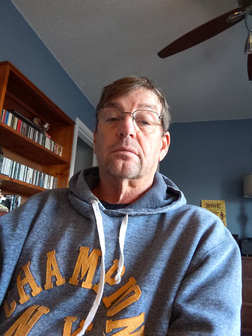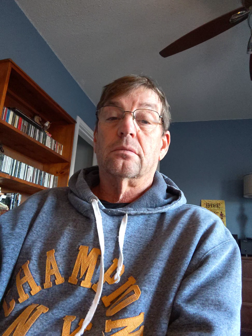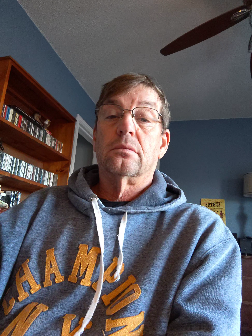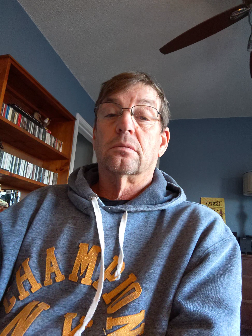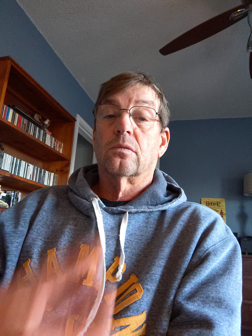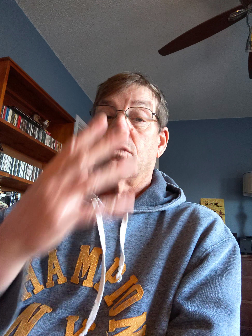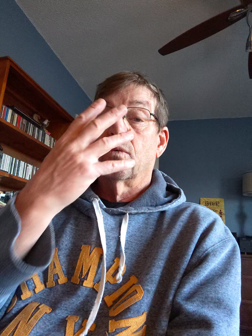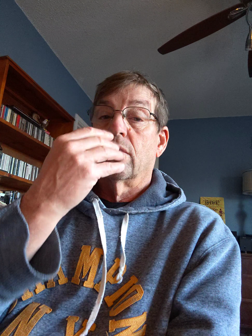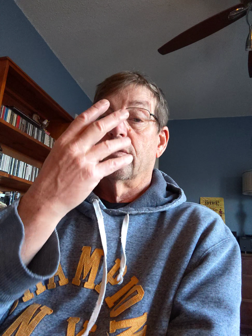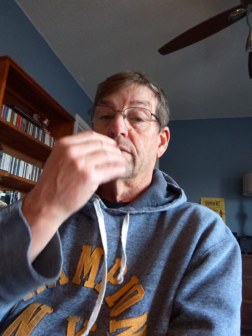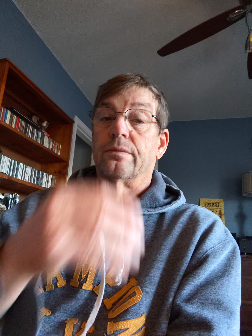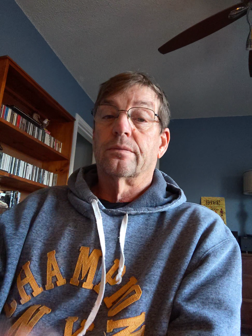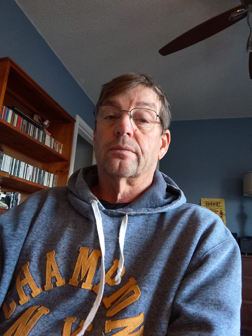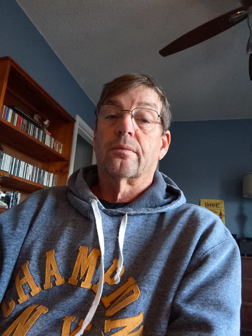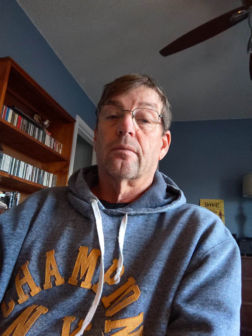wolf